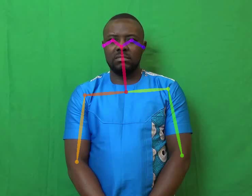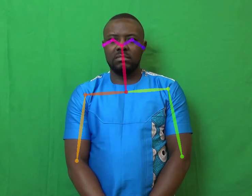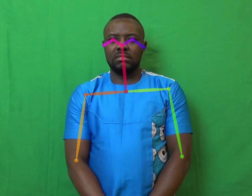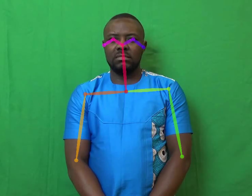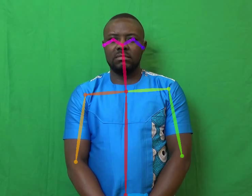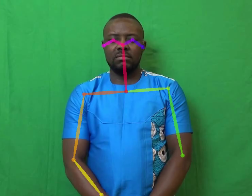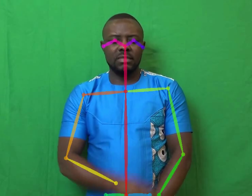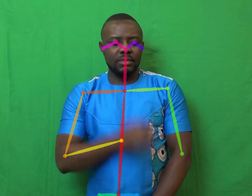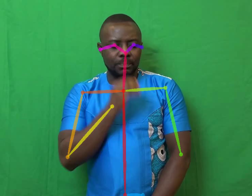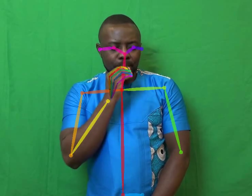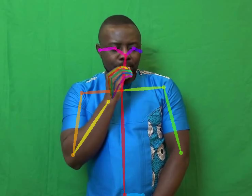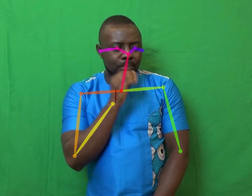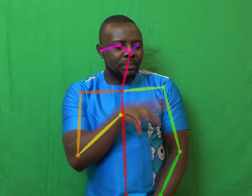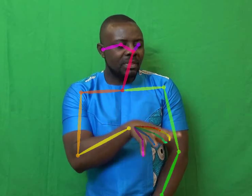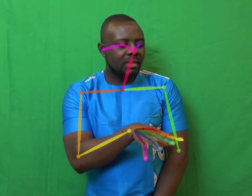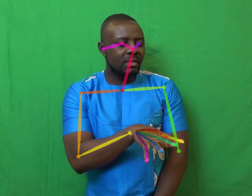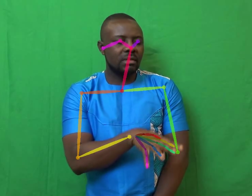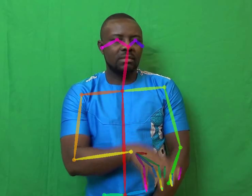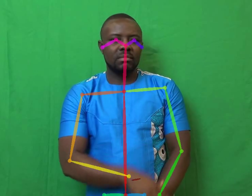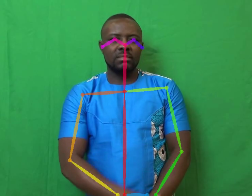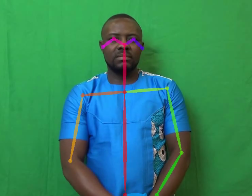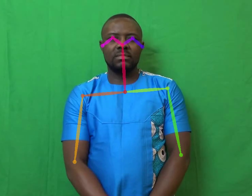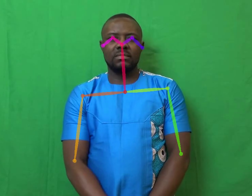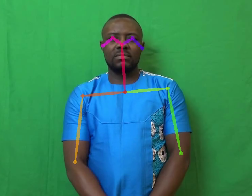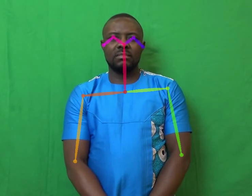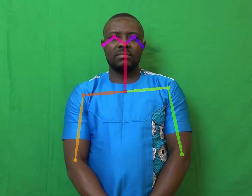spit